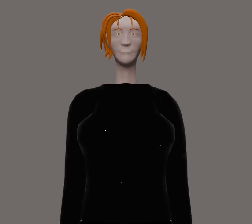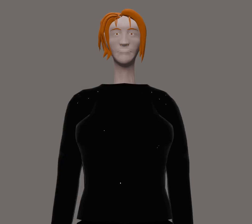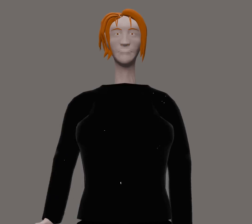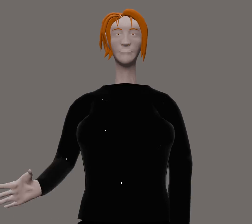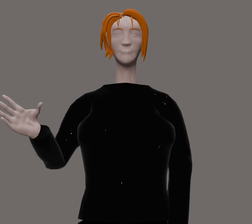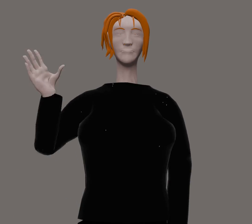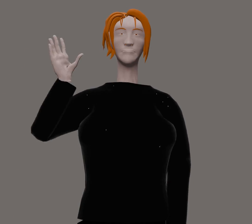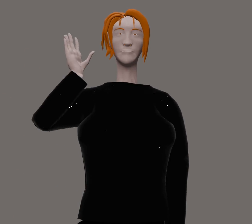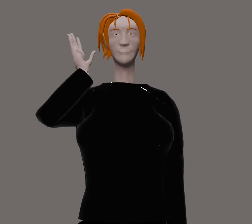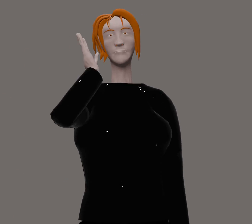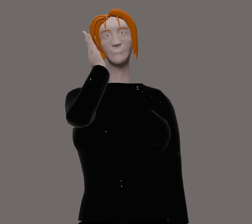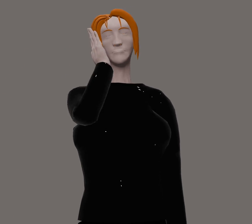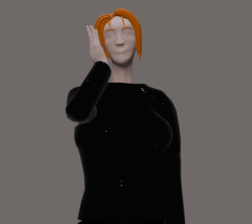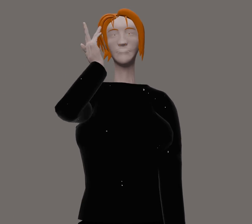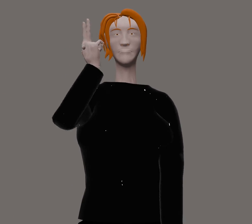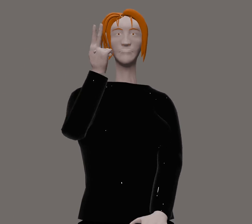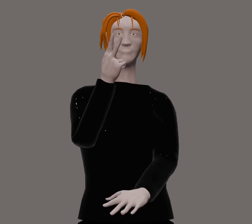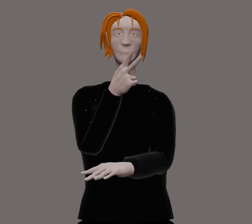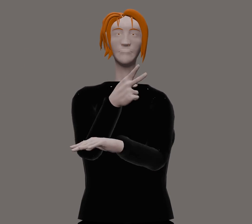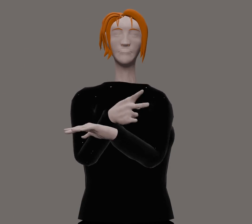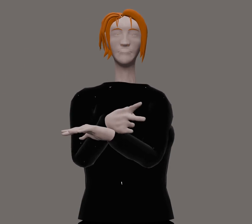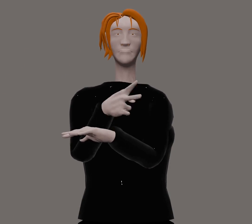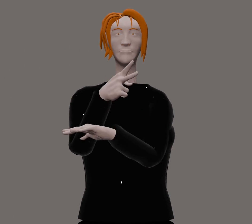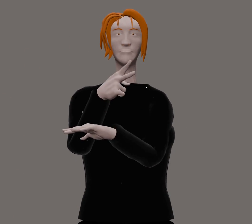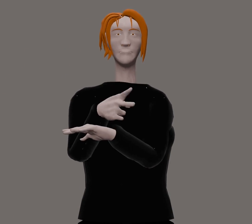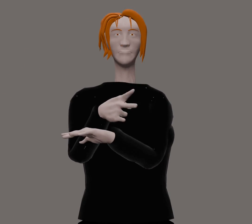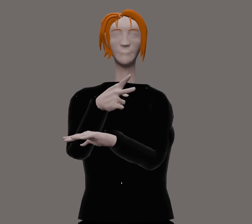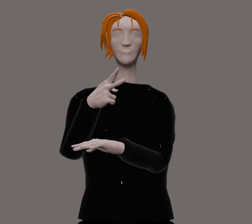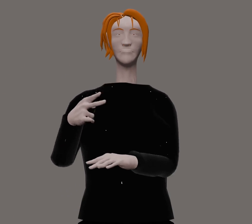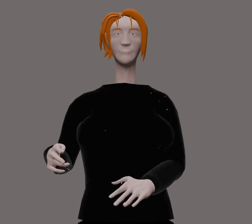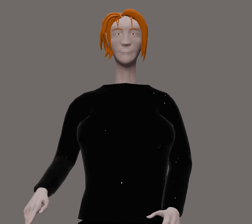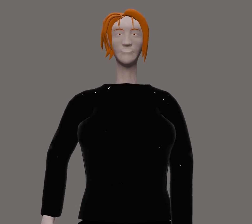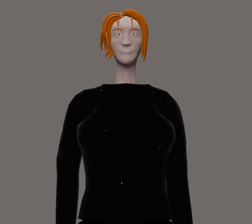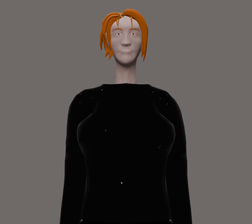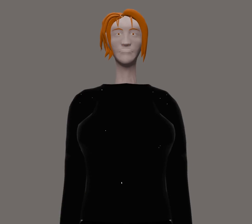Bedridden